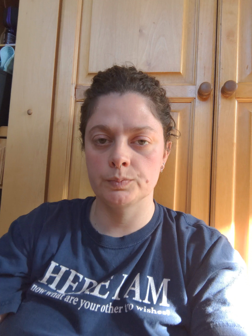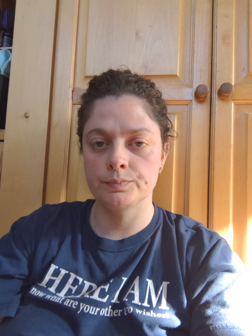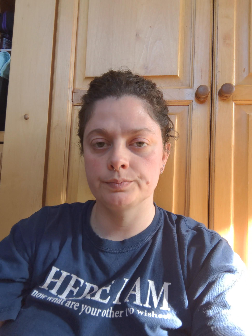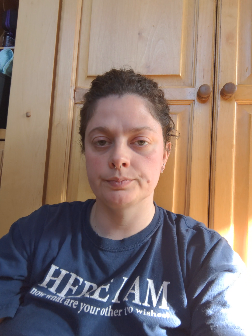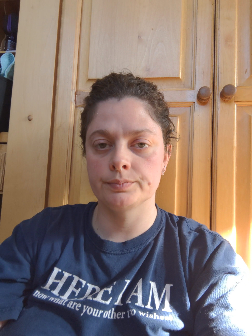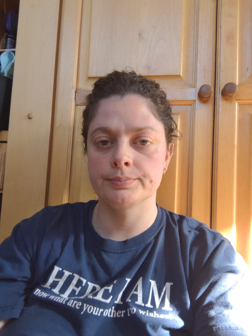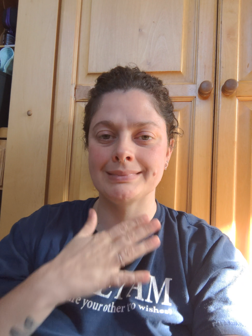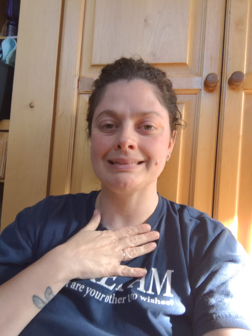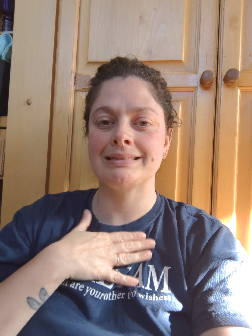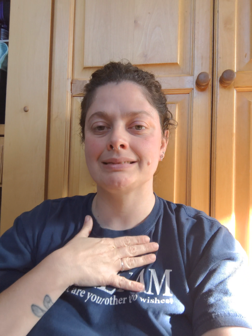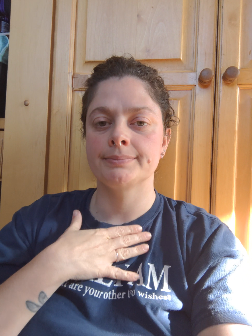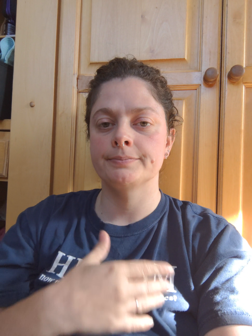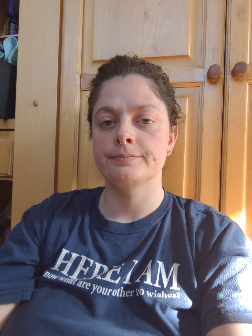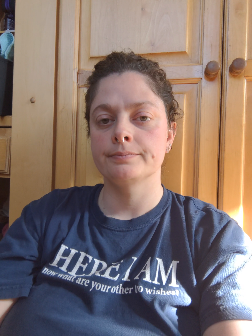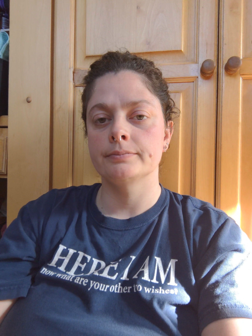please